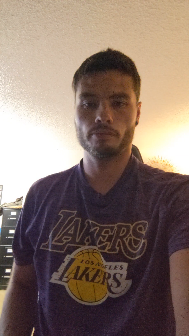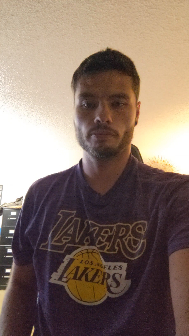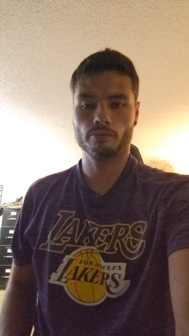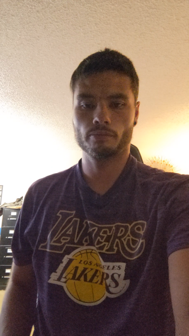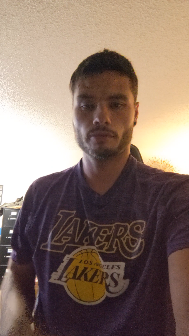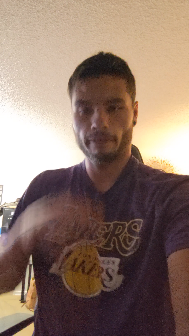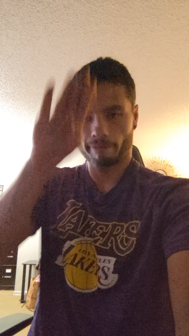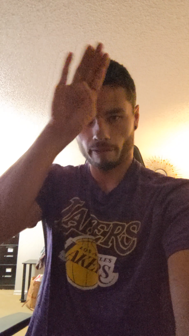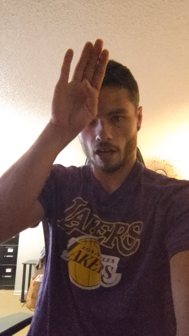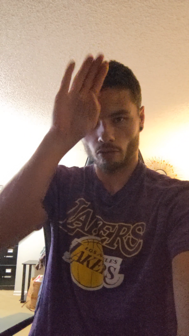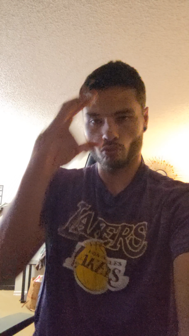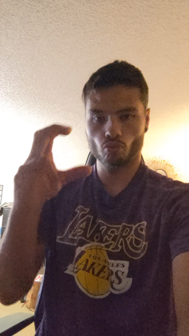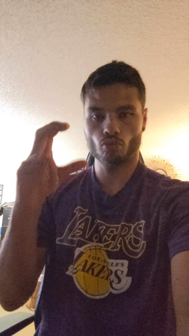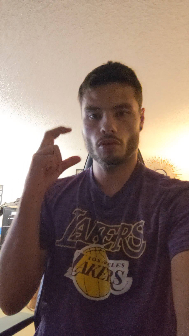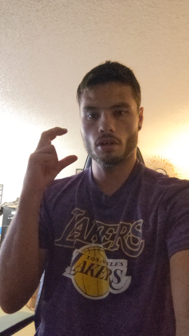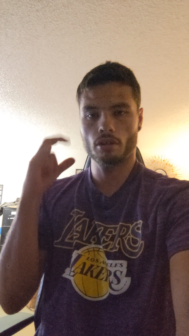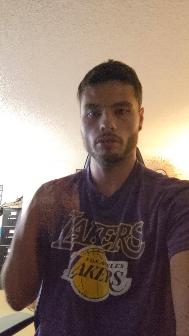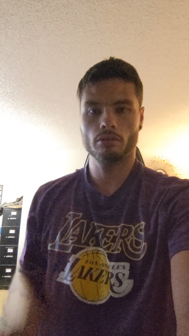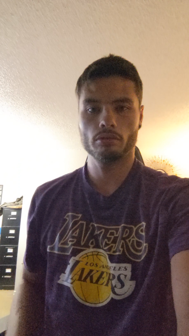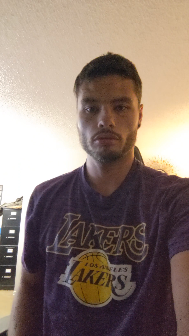fire truck